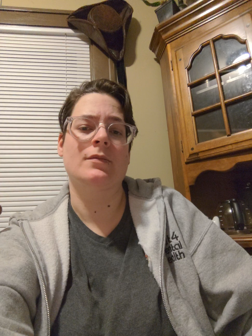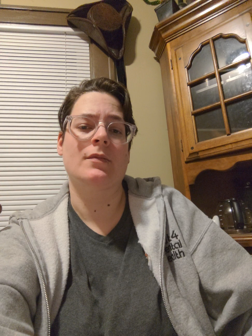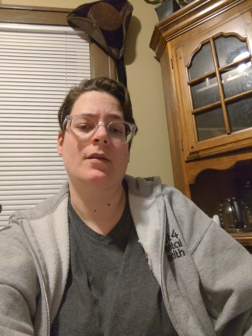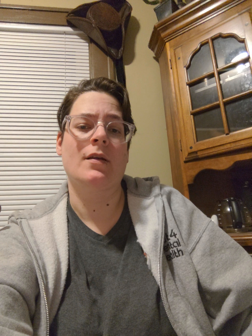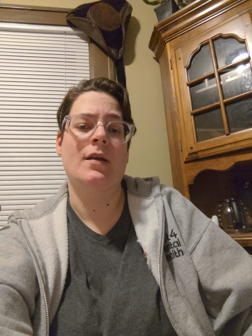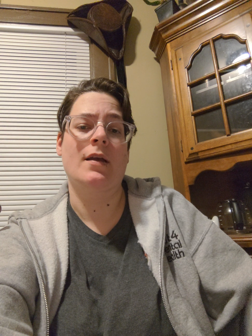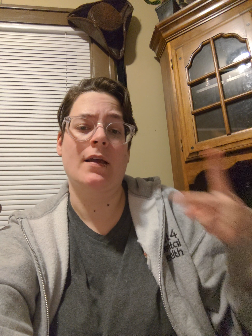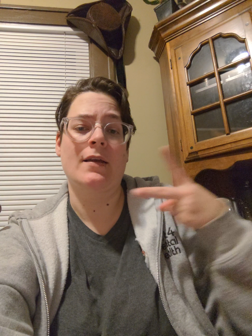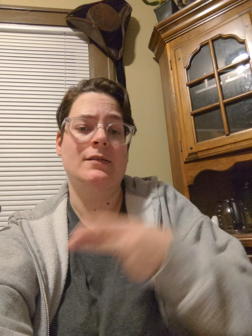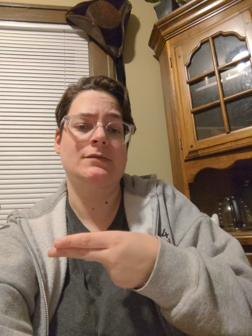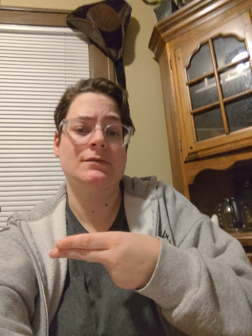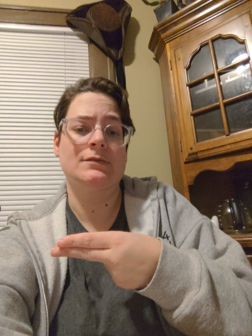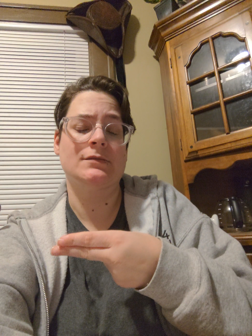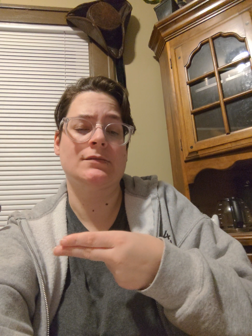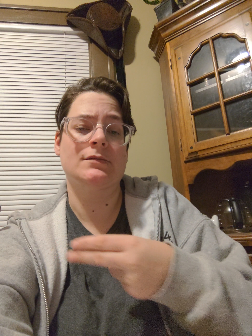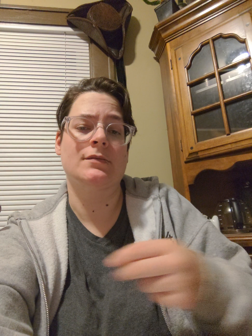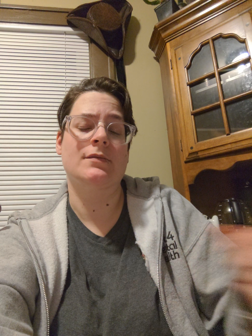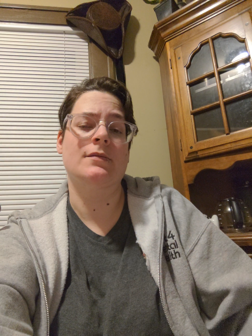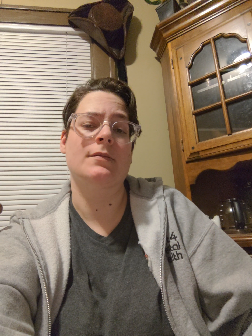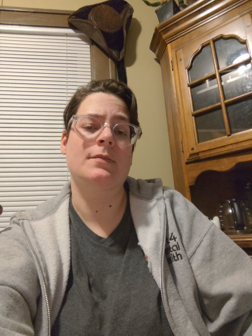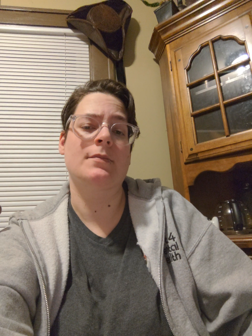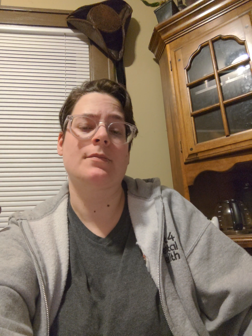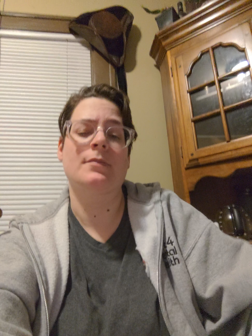cut